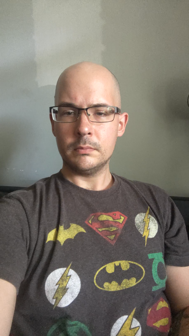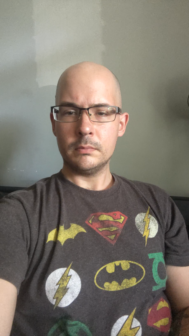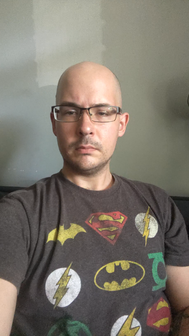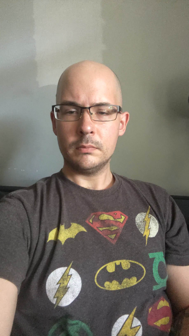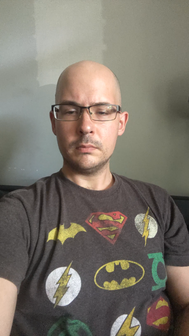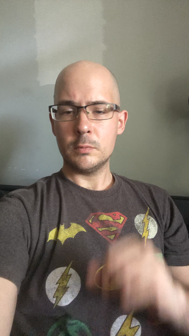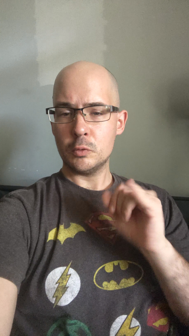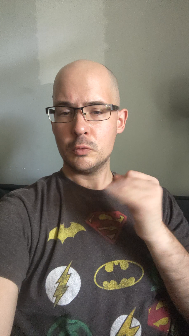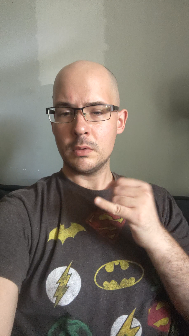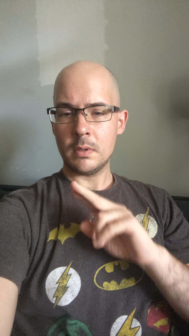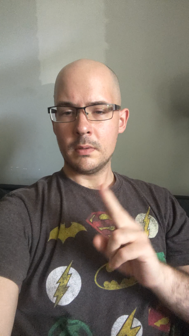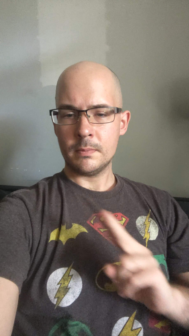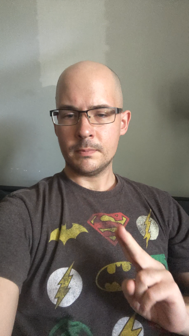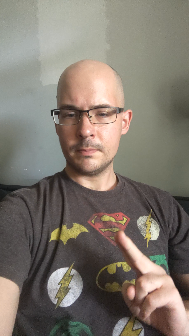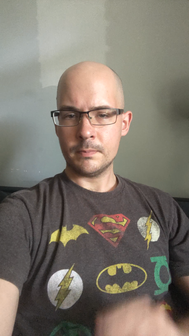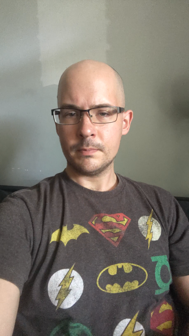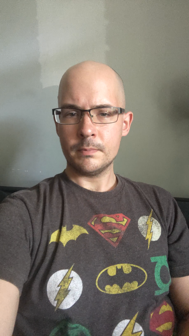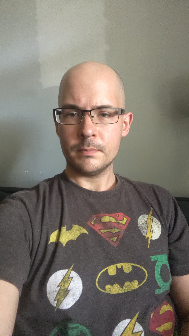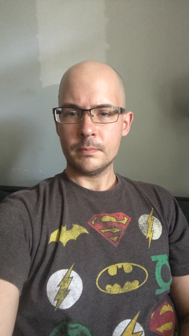jelly